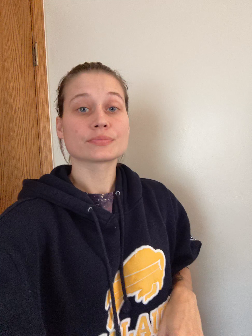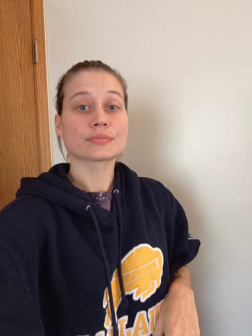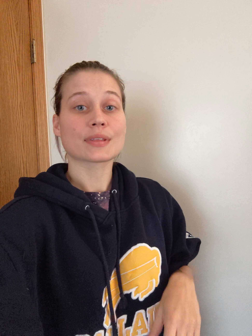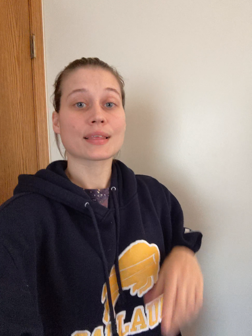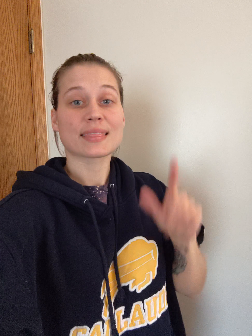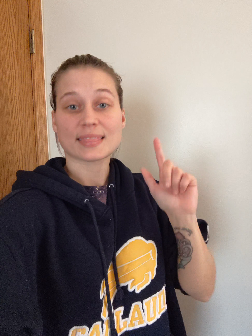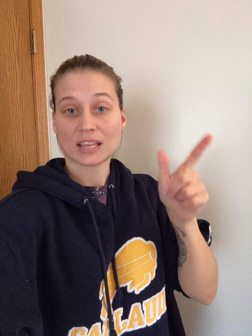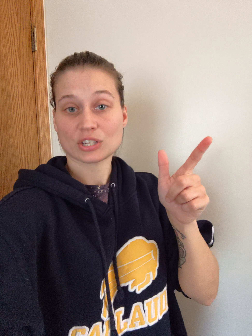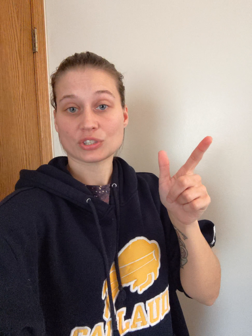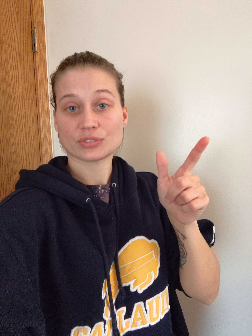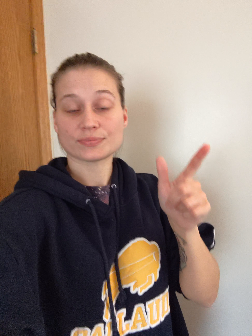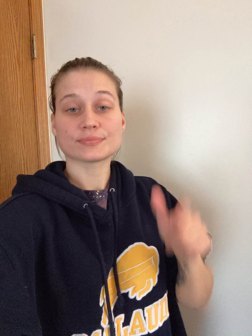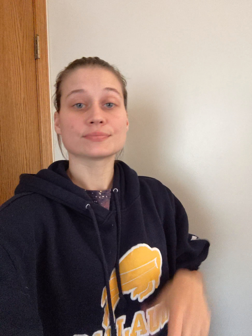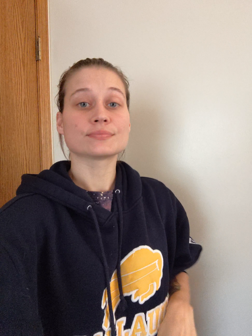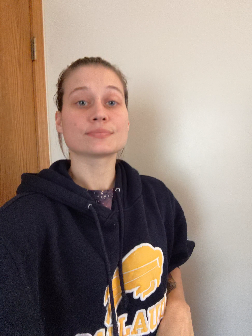later